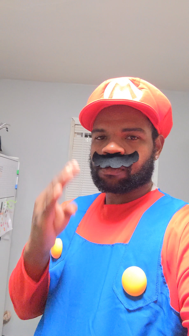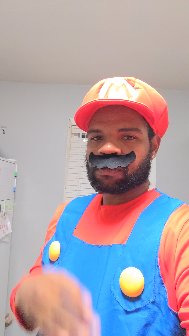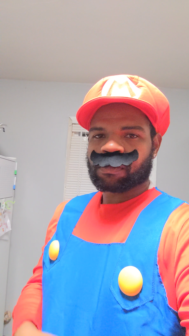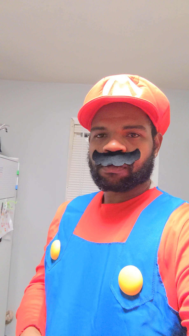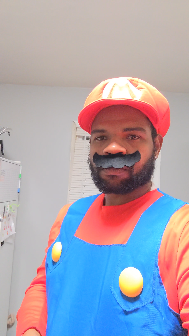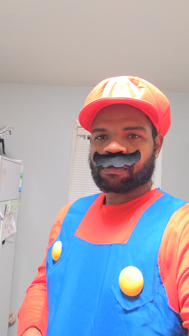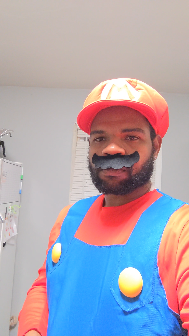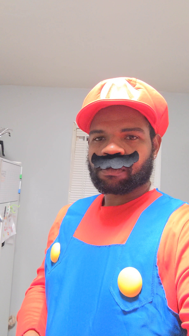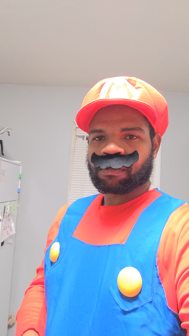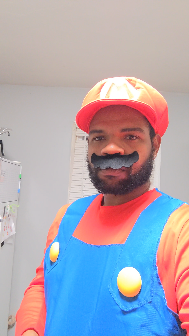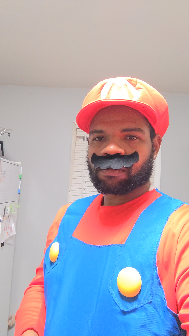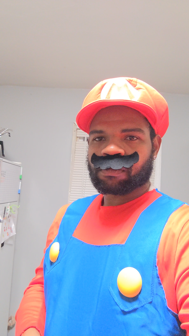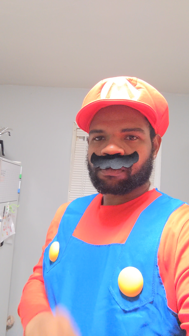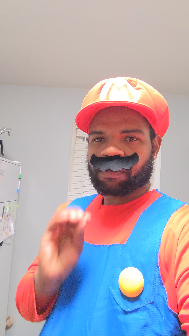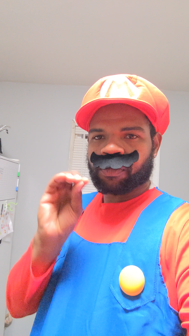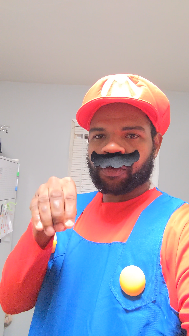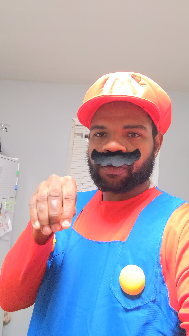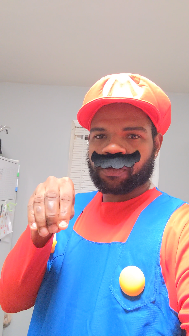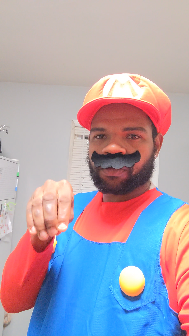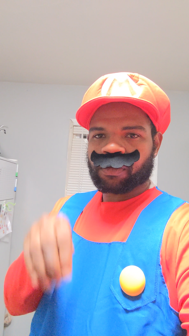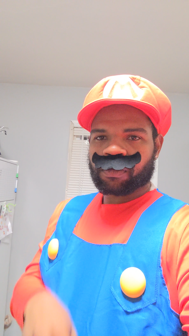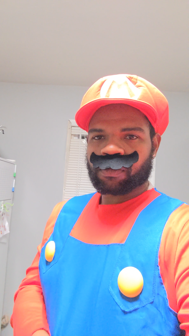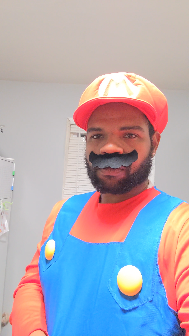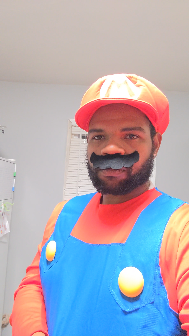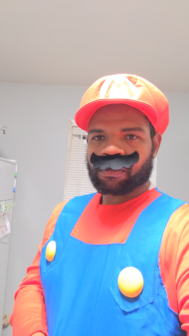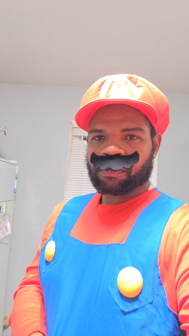put